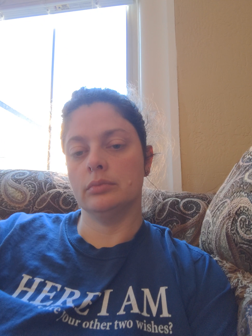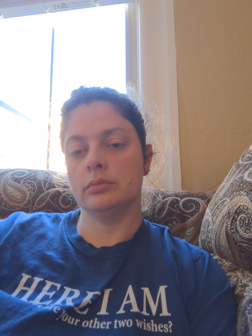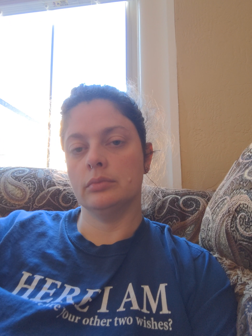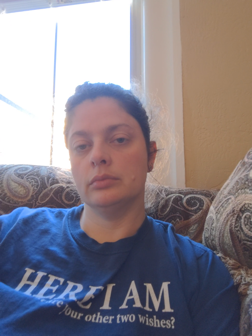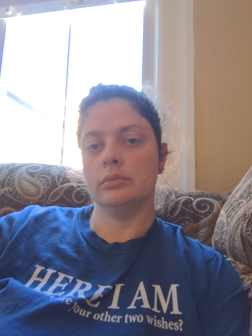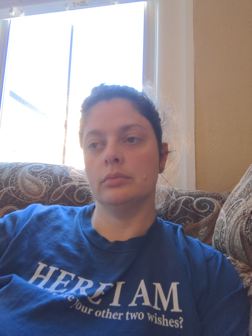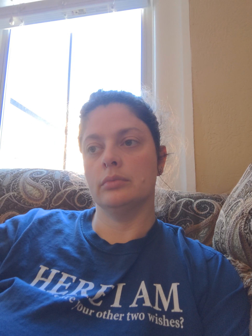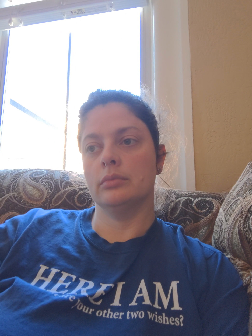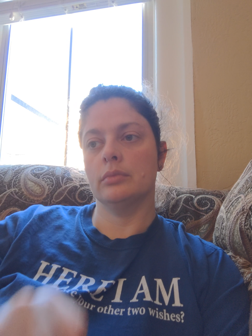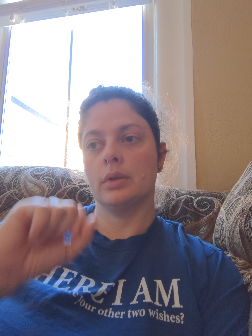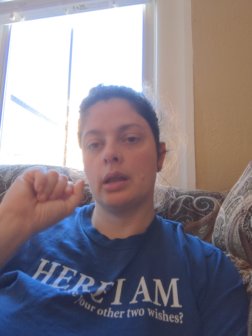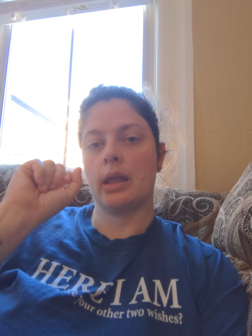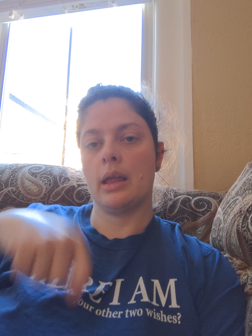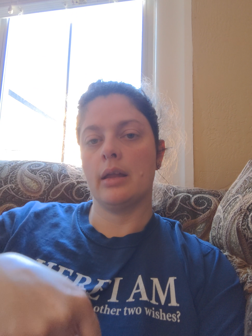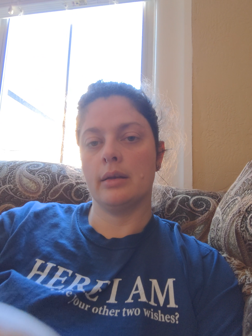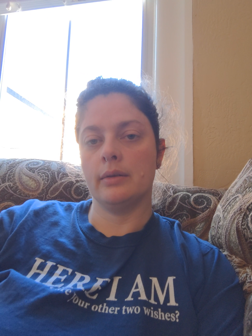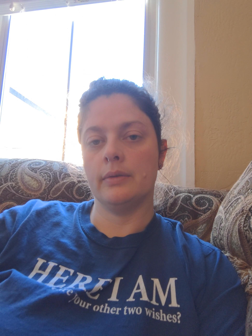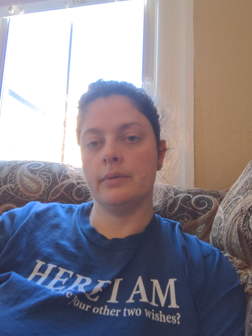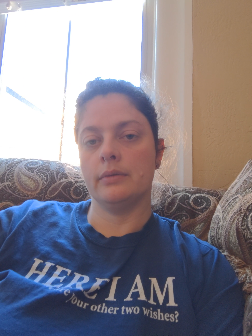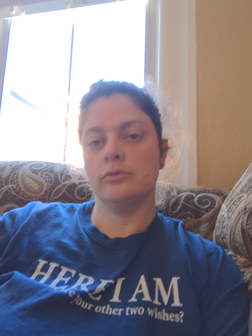can